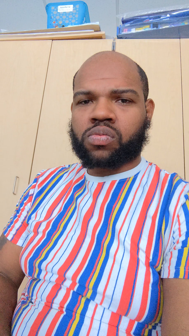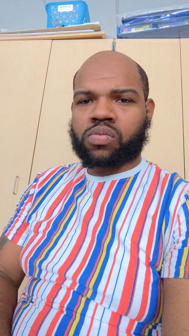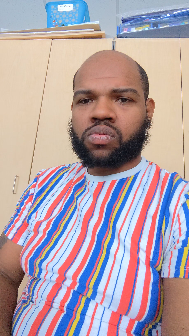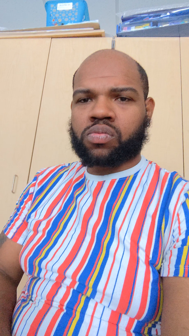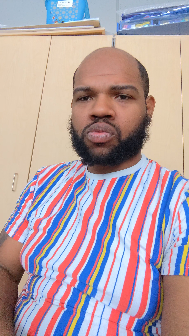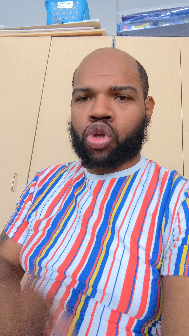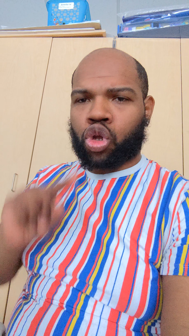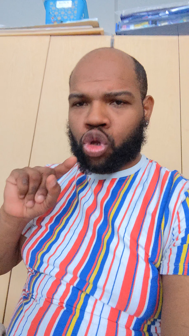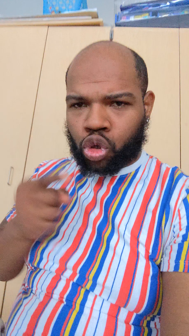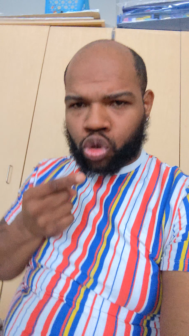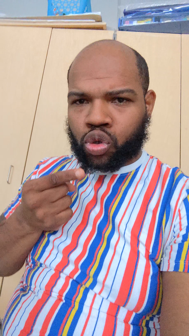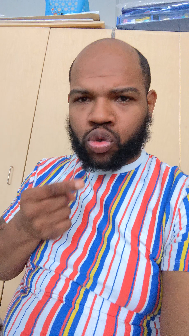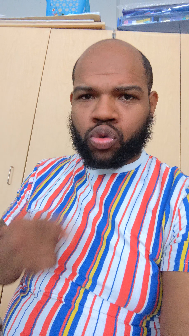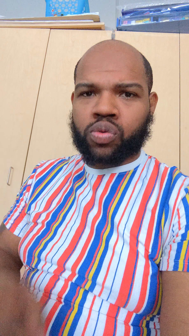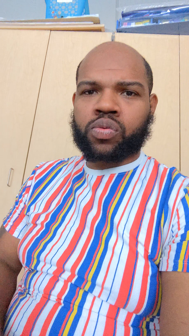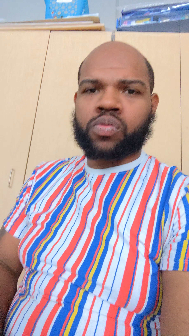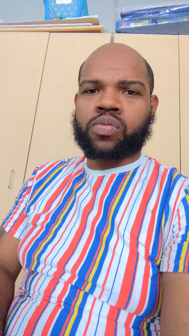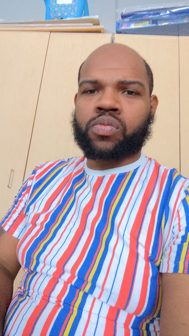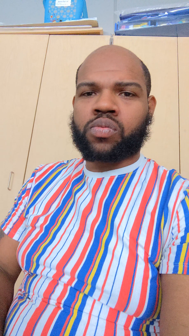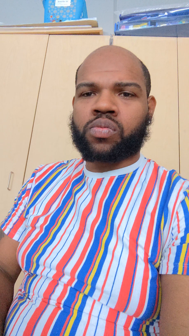hurt